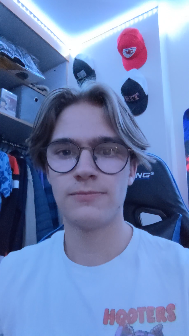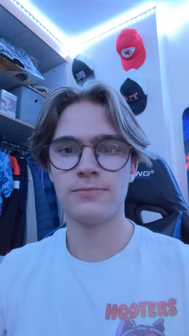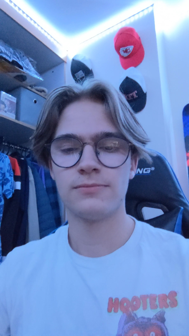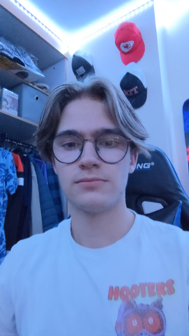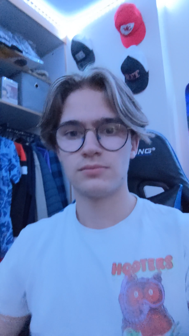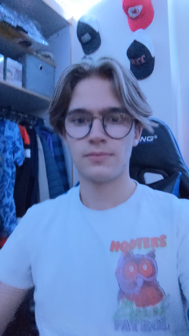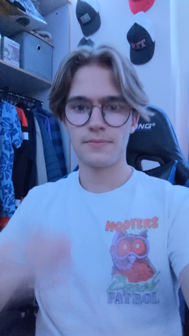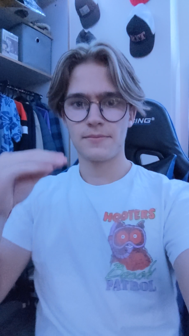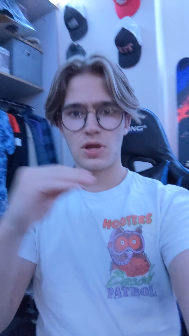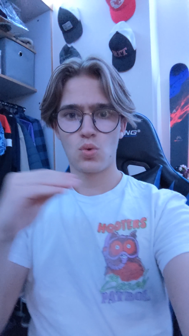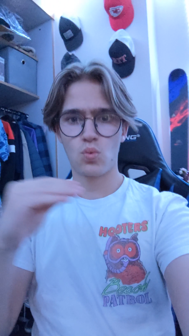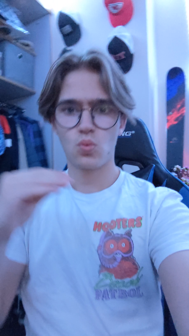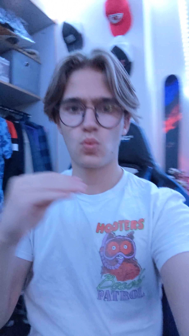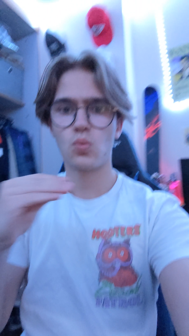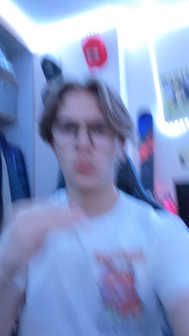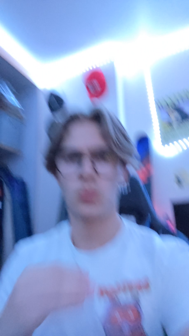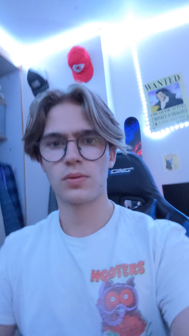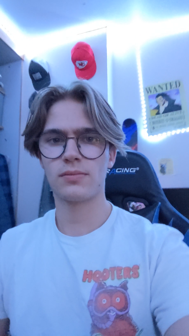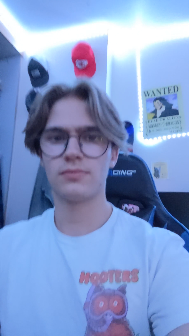more